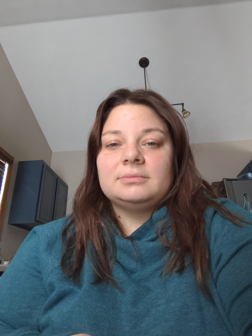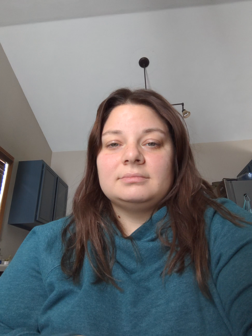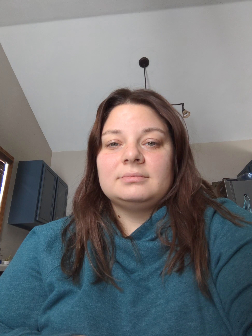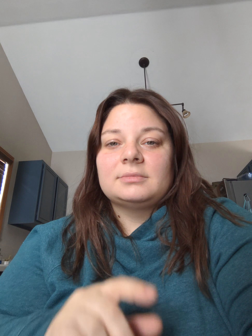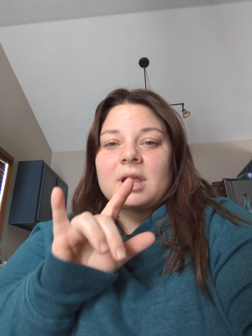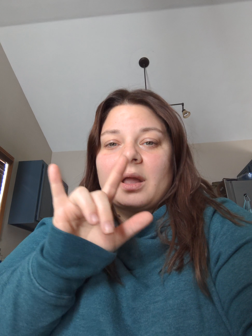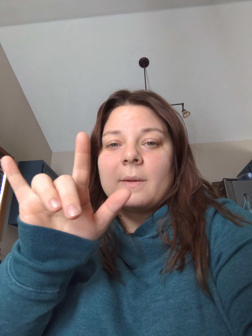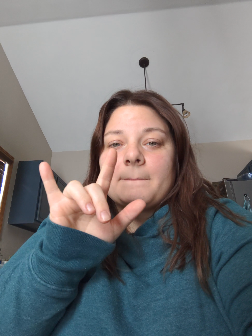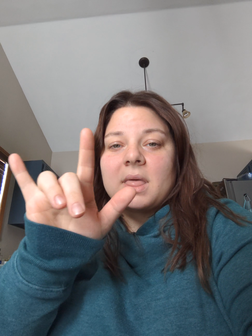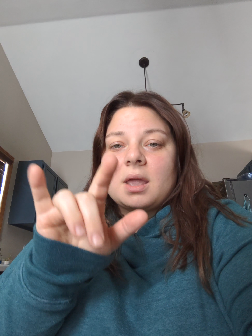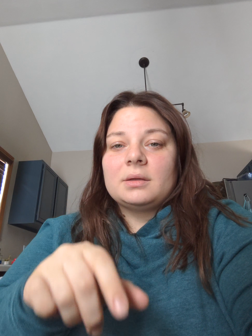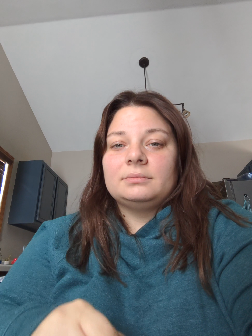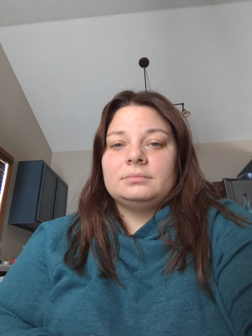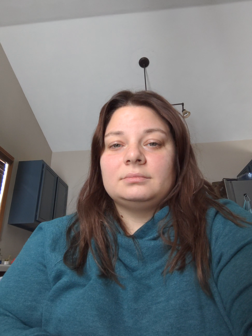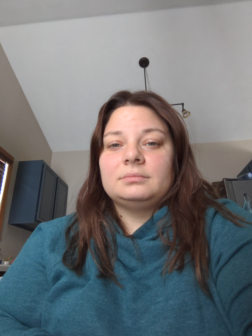airplane